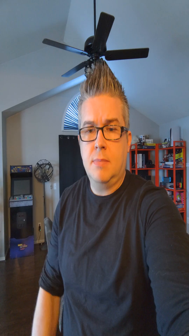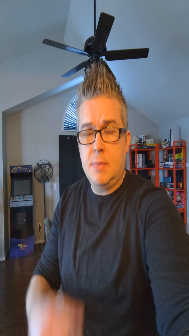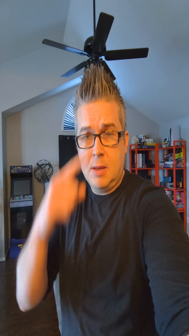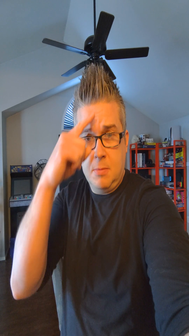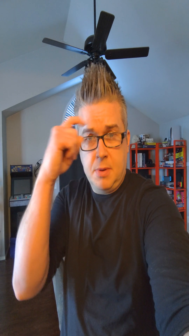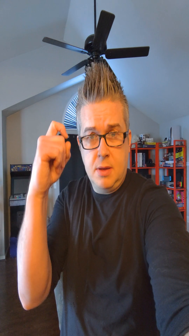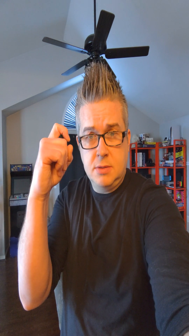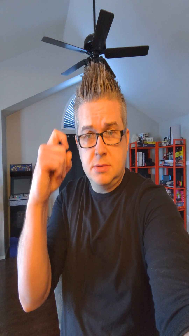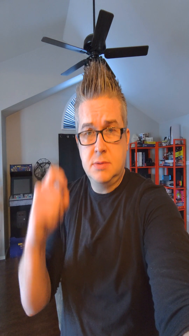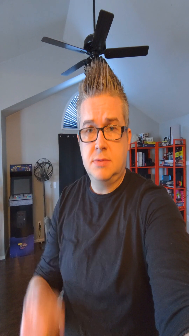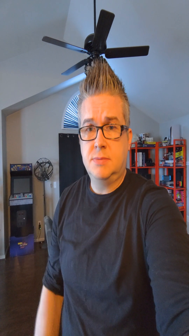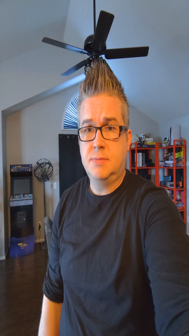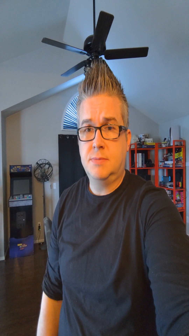because